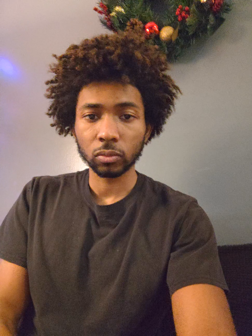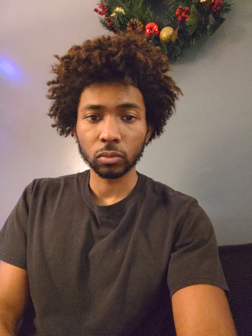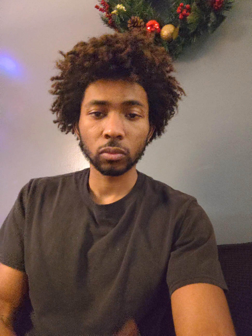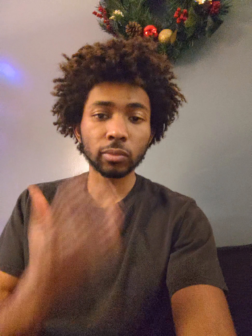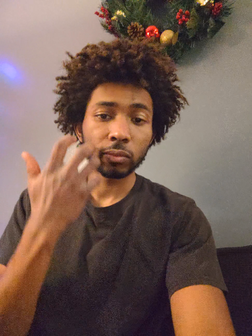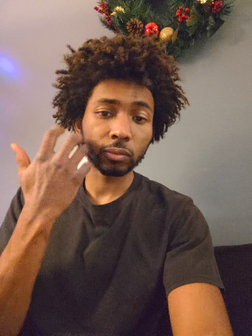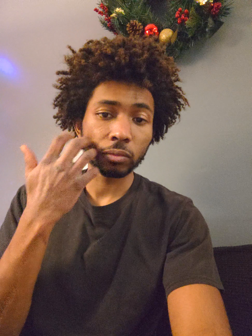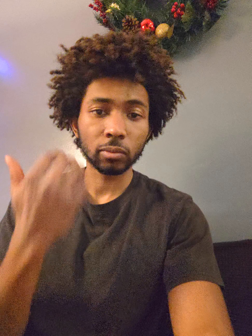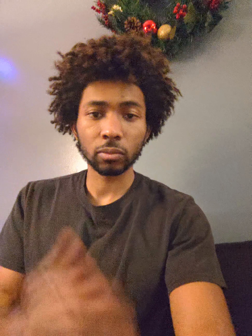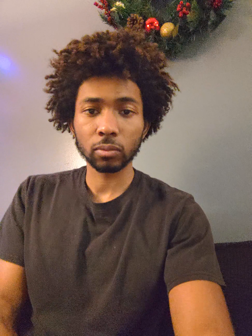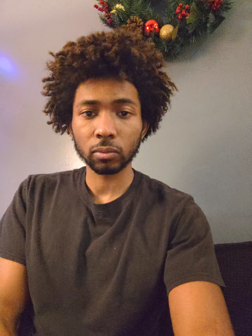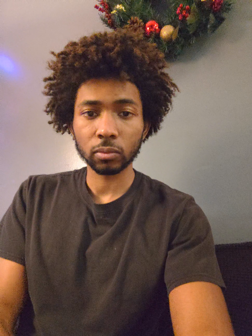tiger